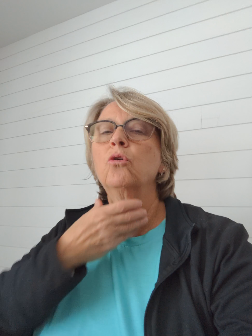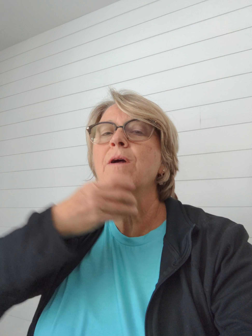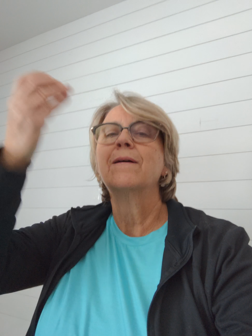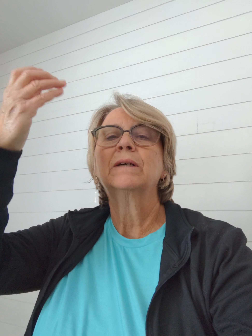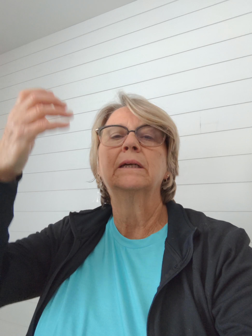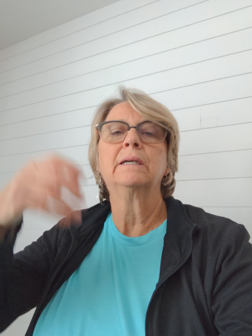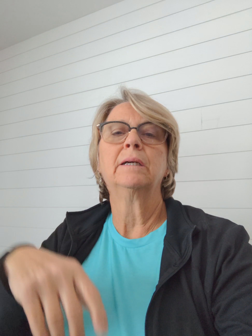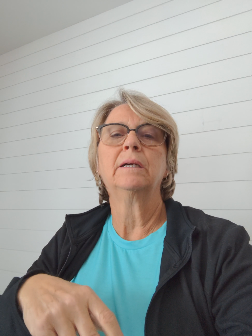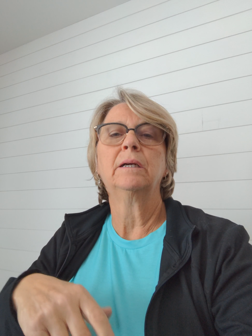giraffe